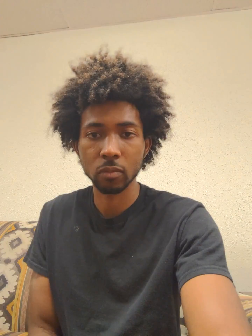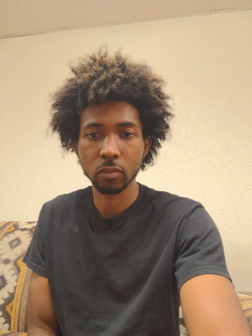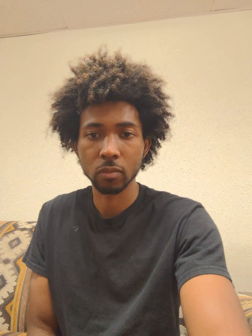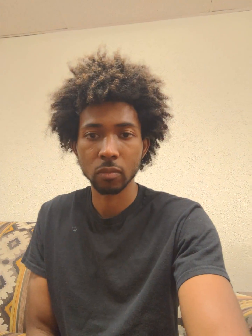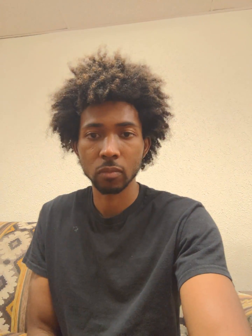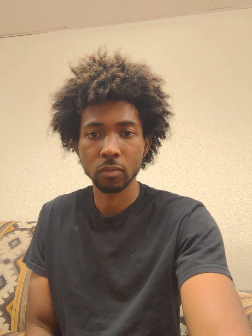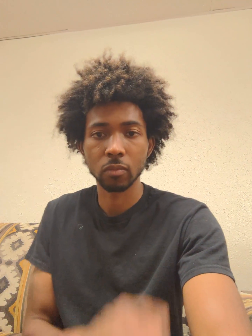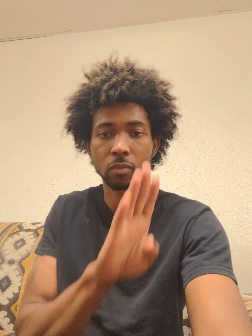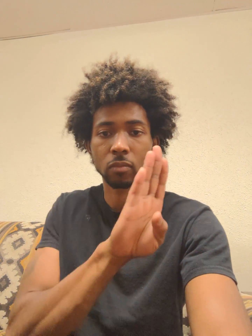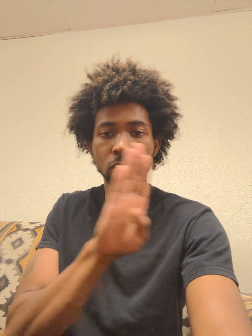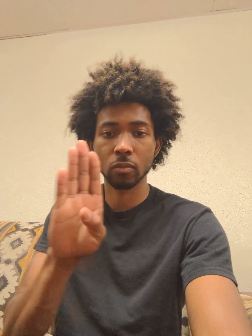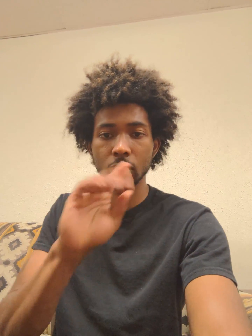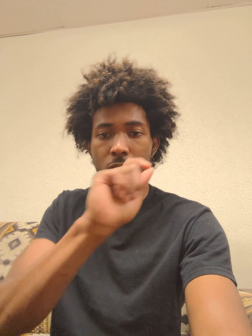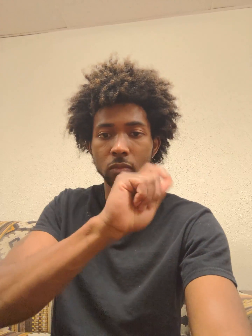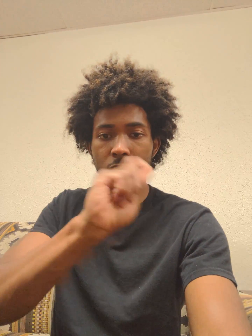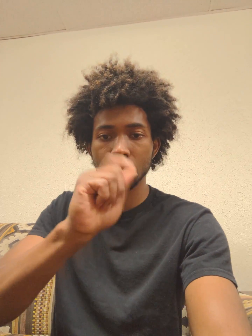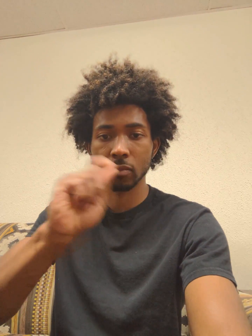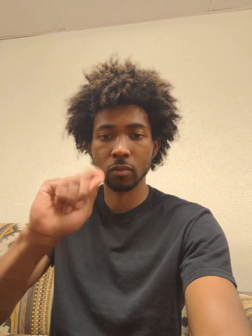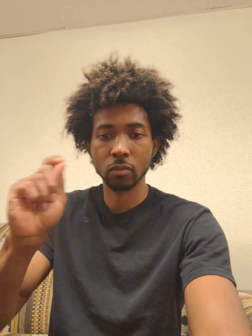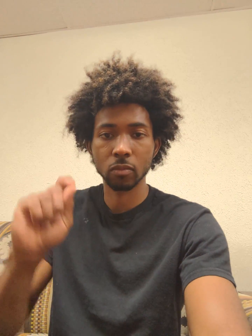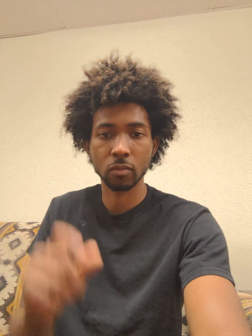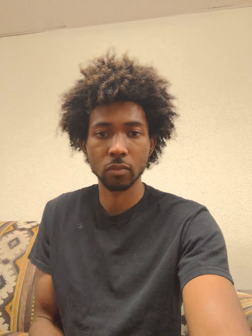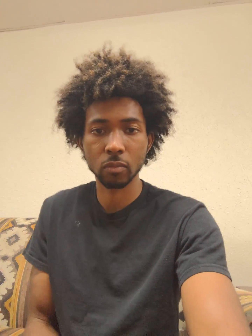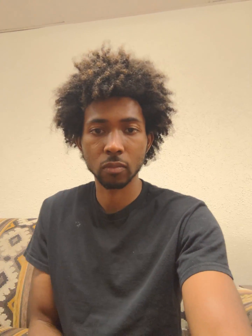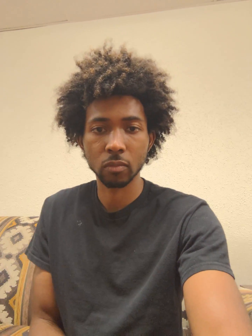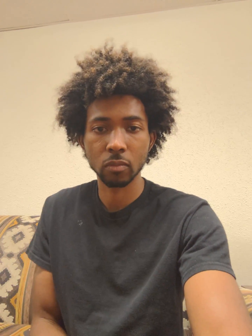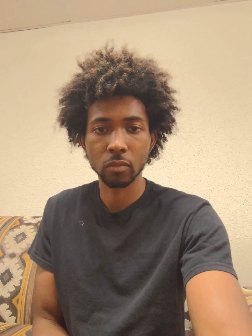chalk